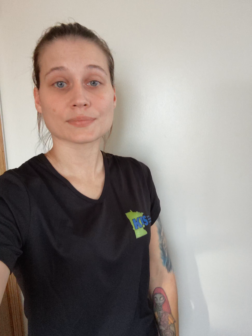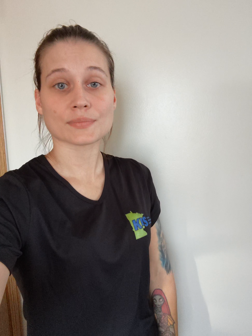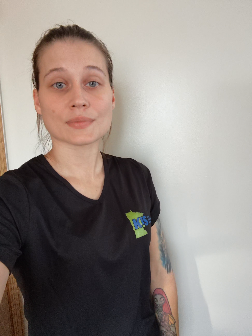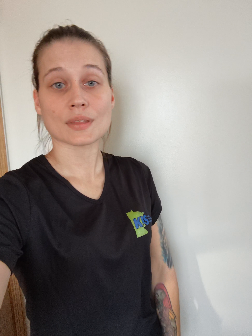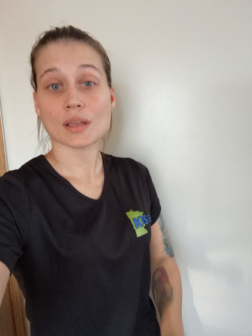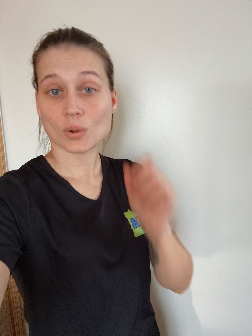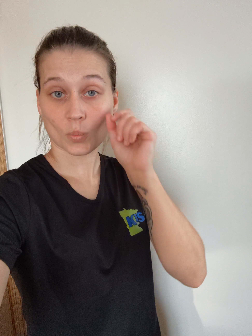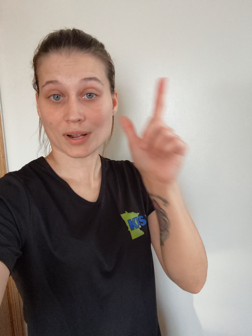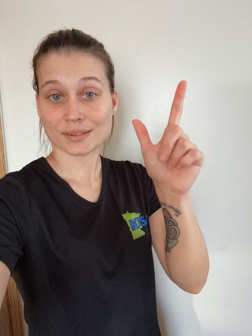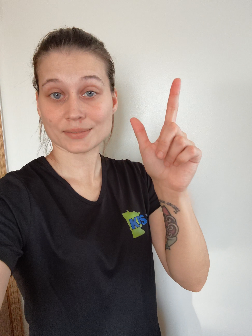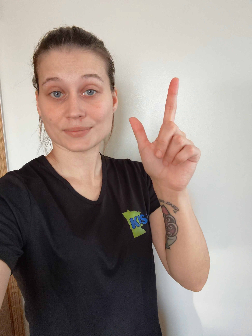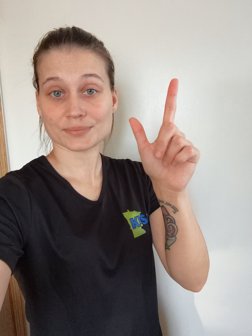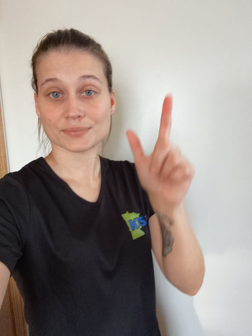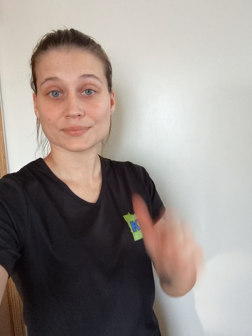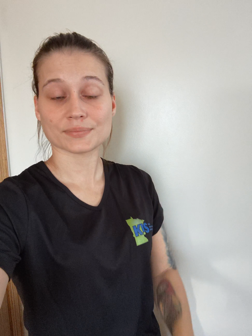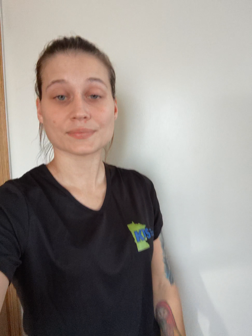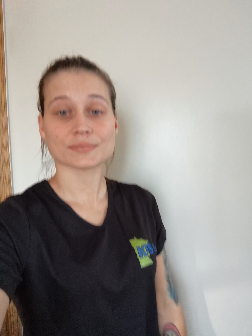awake